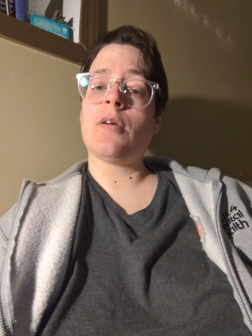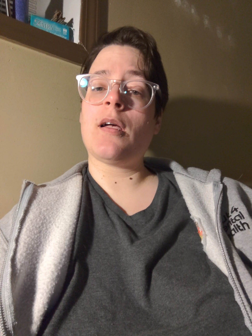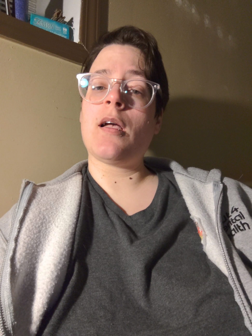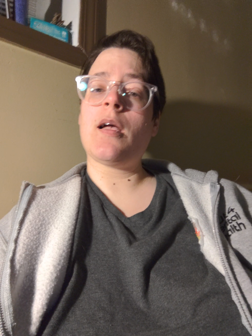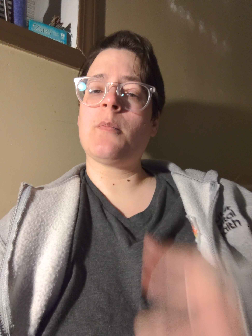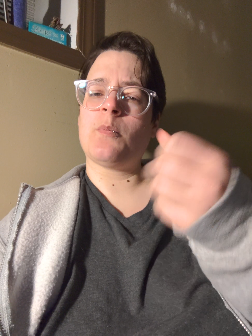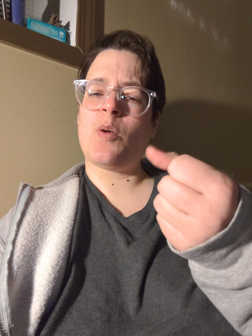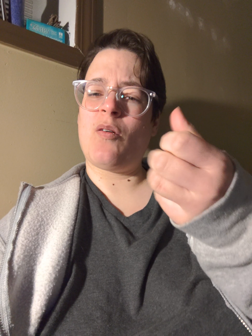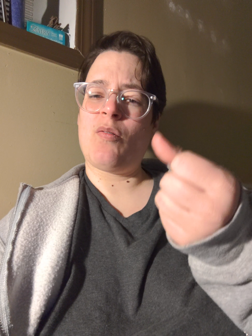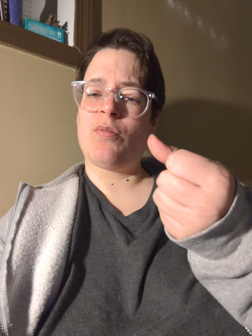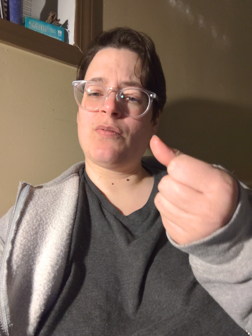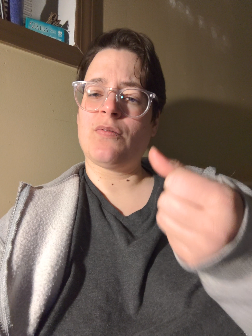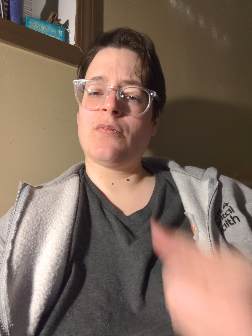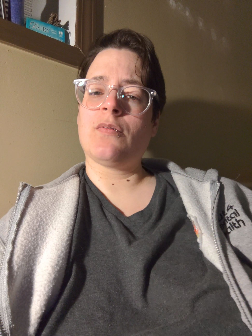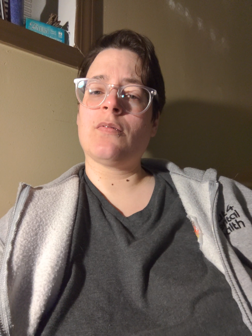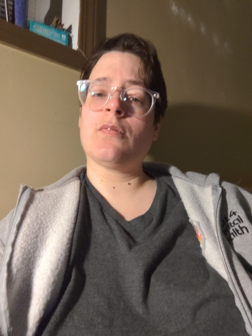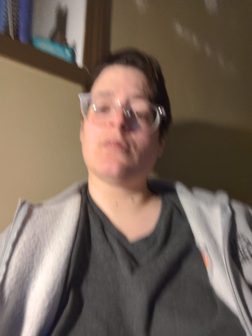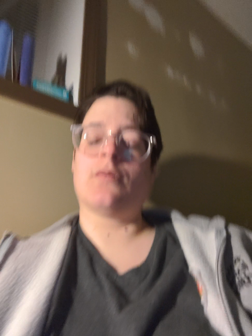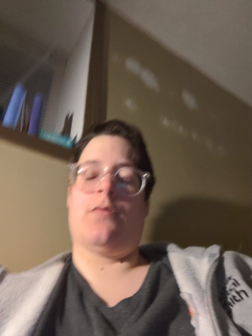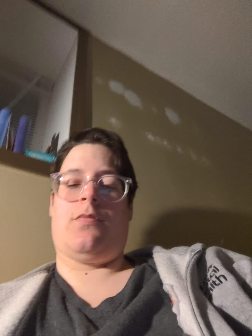milk